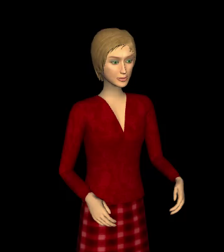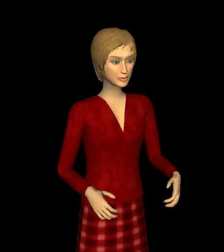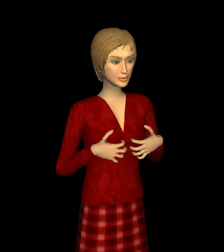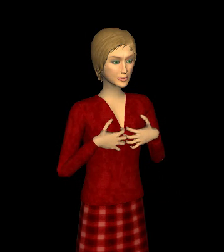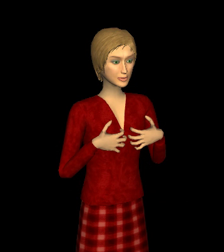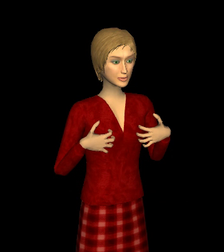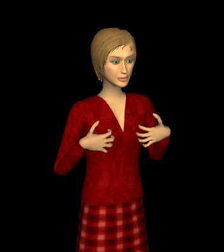عالم